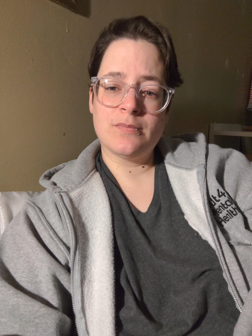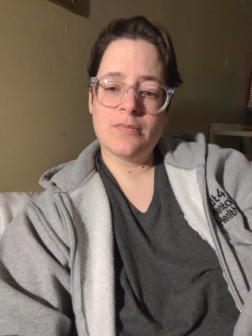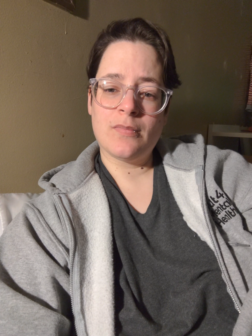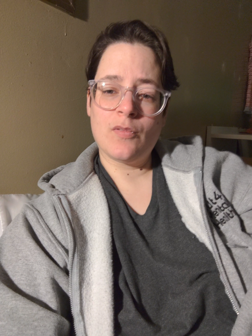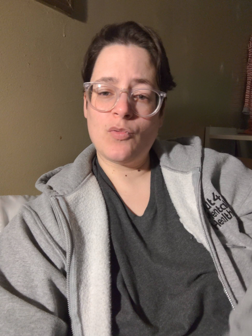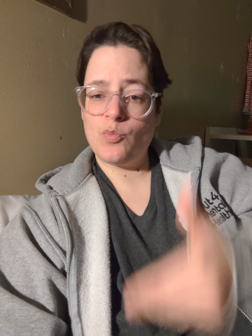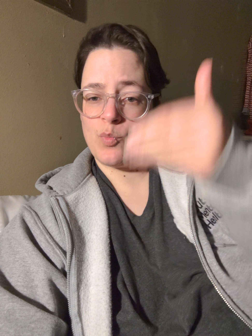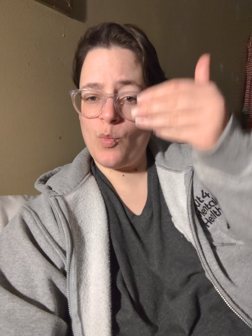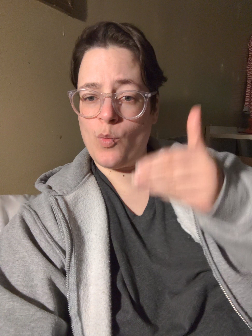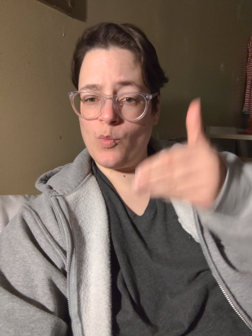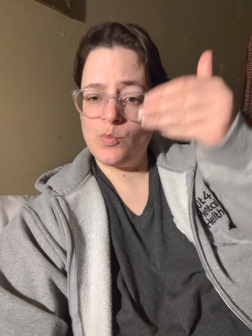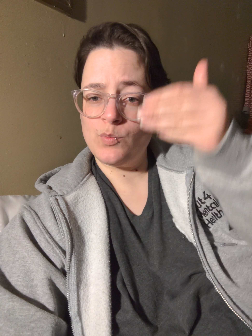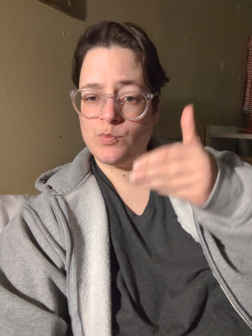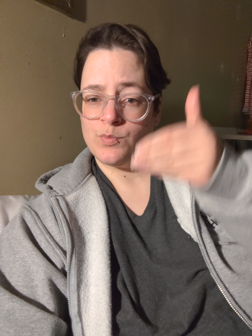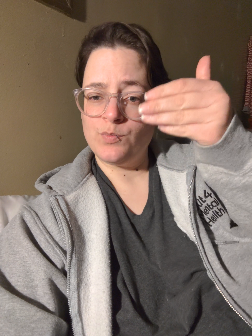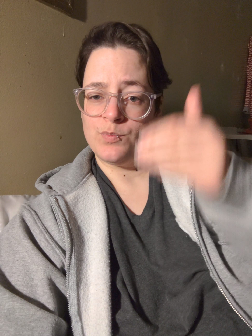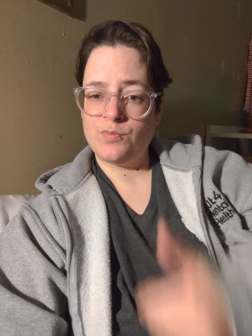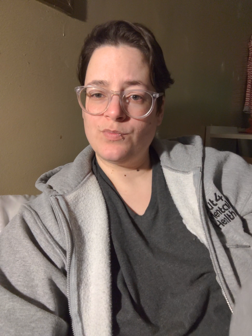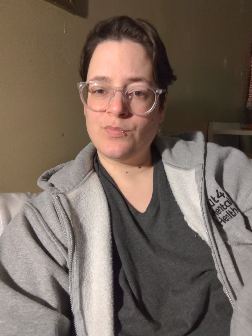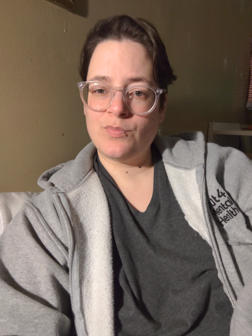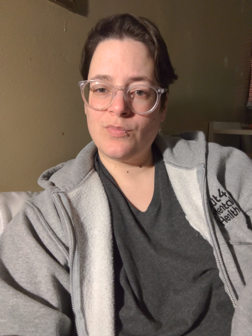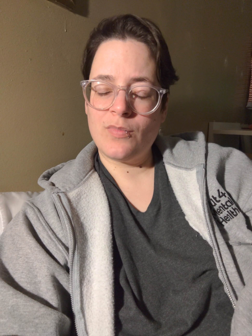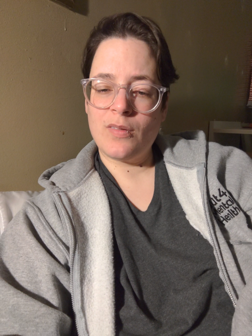window